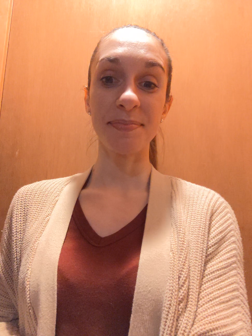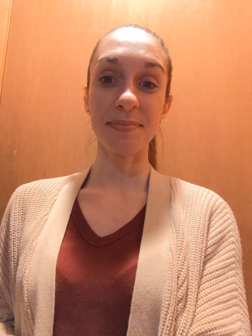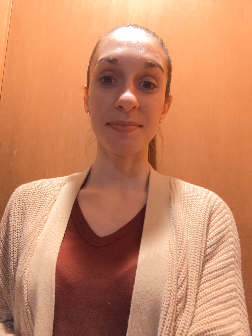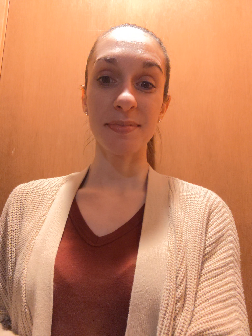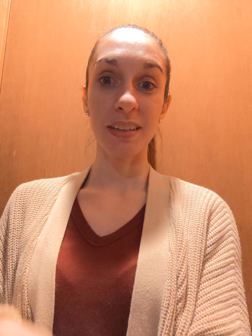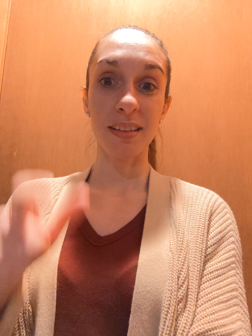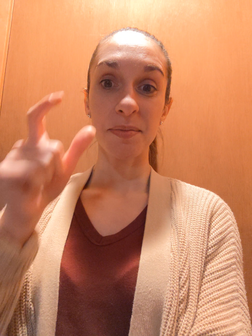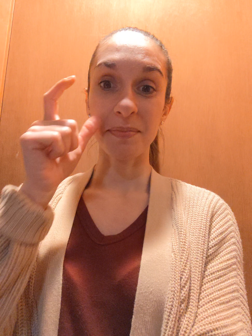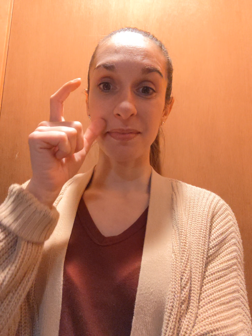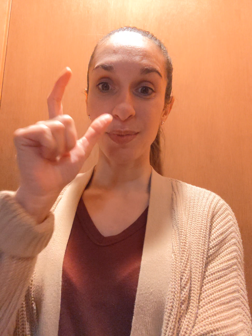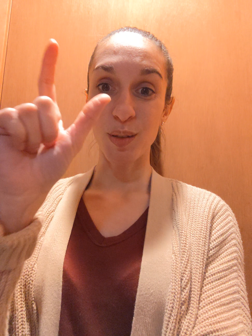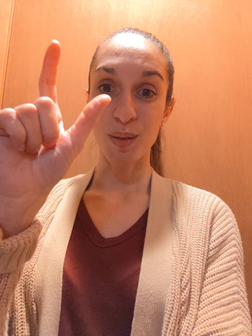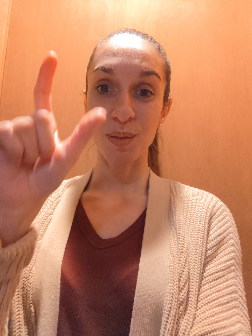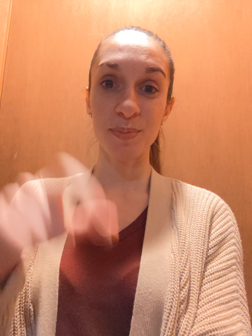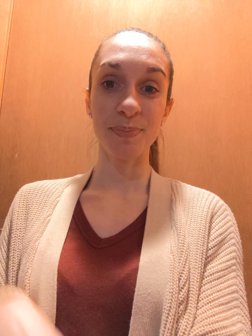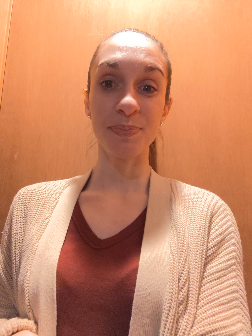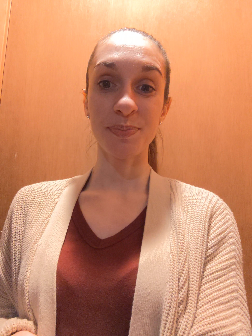moon